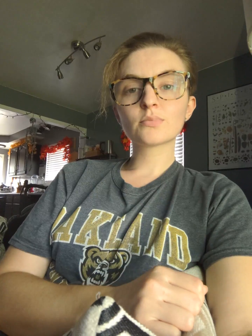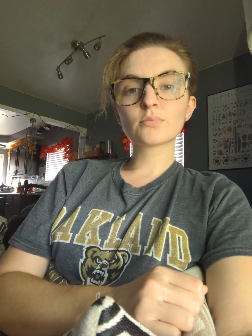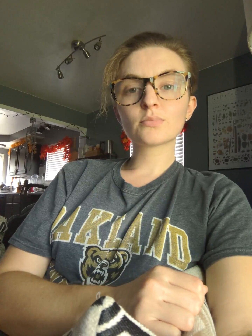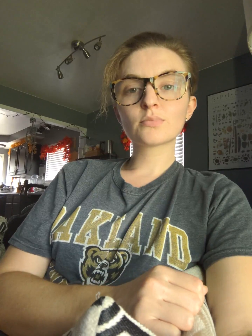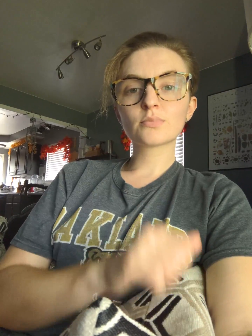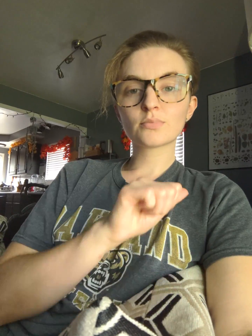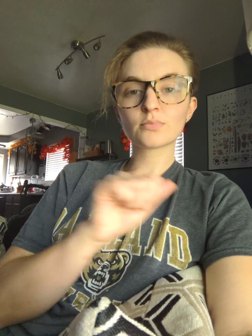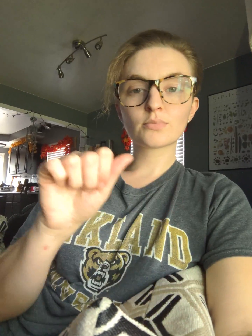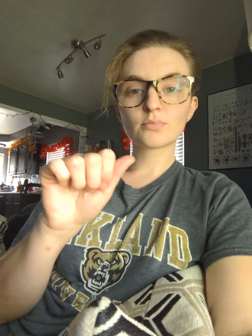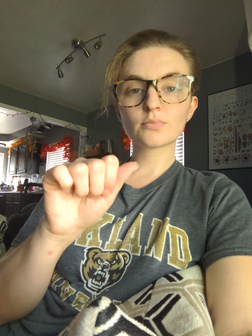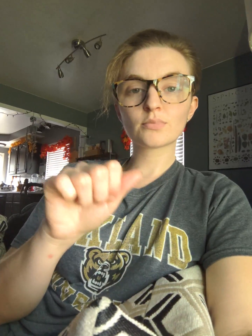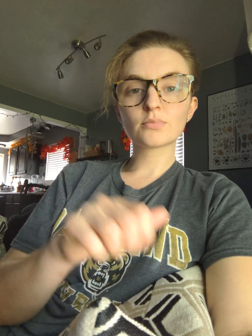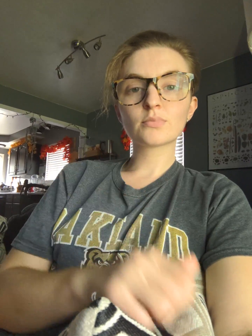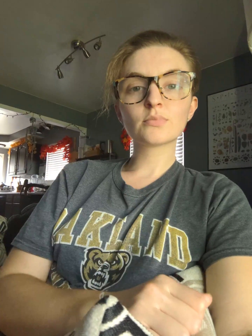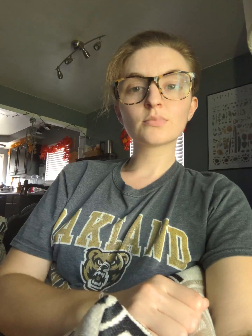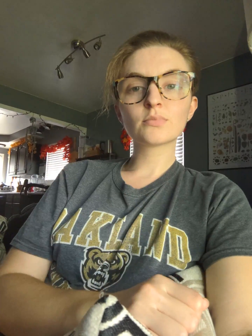a